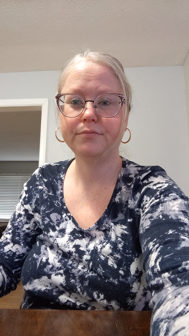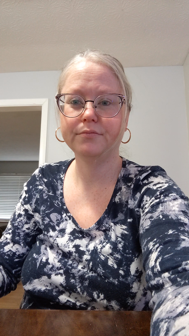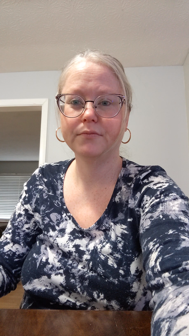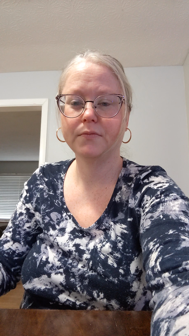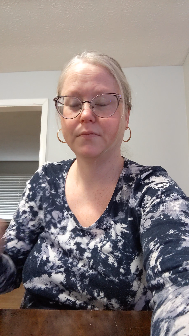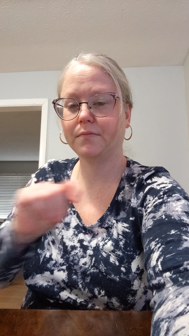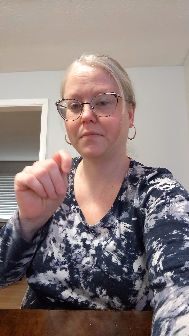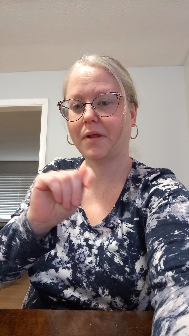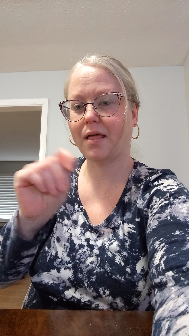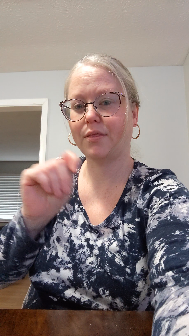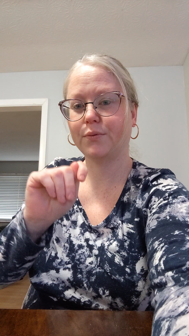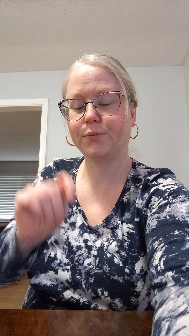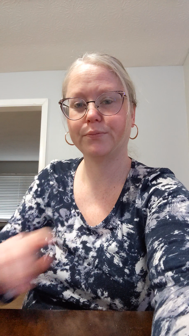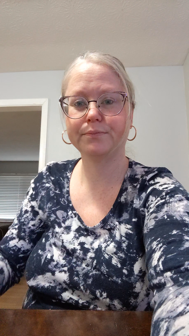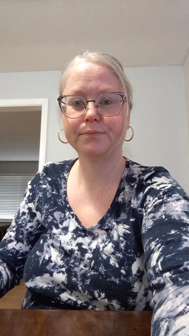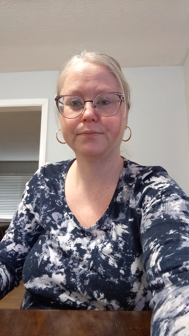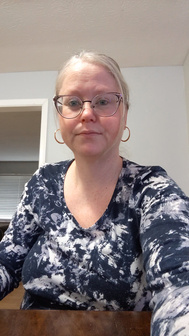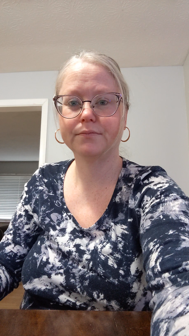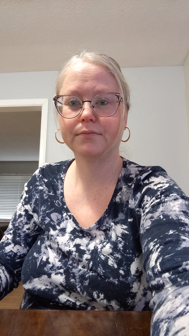bathroom